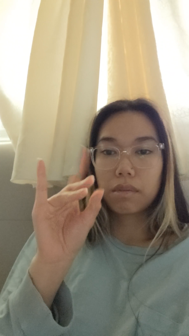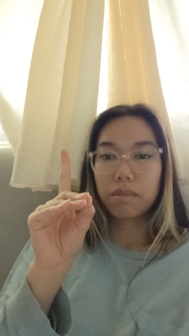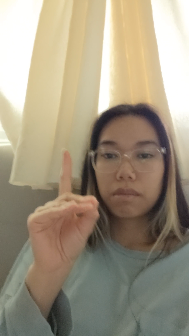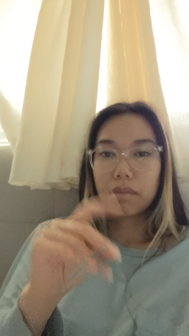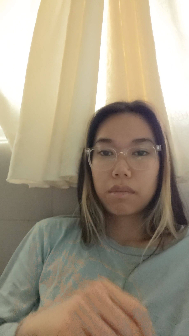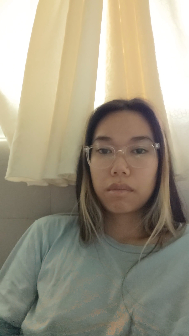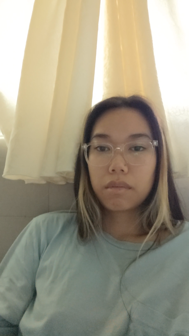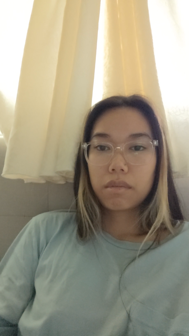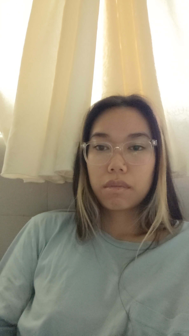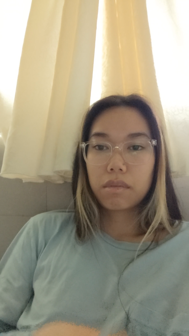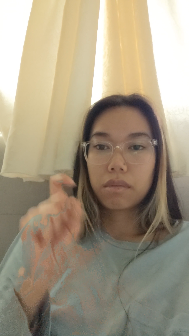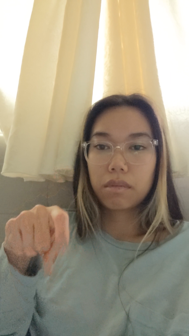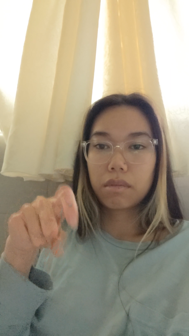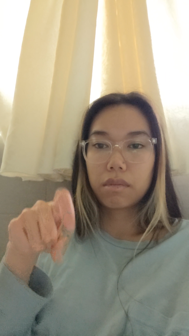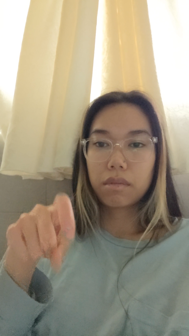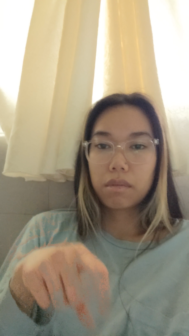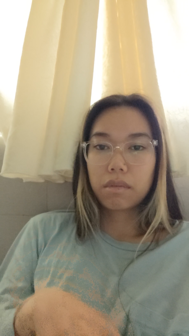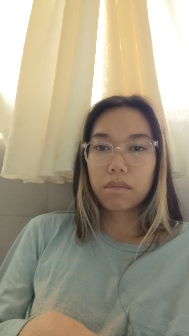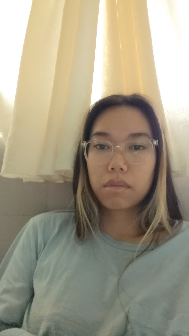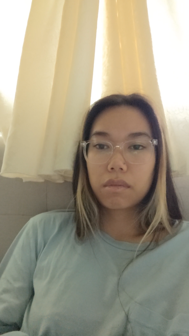need